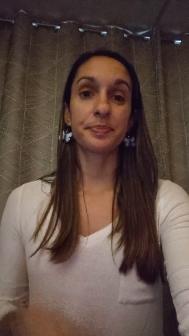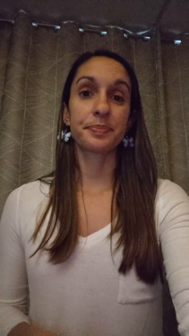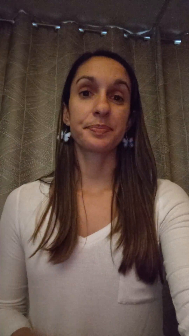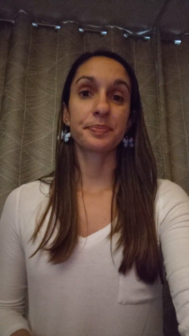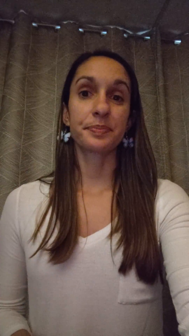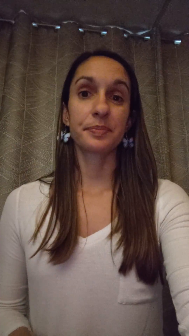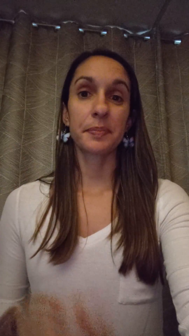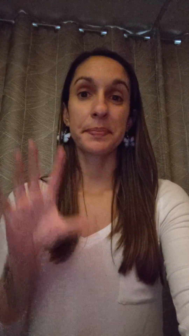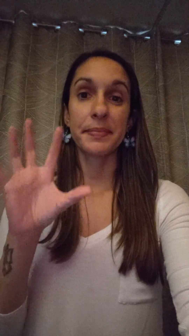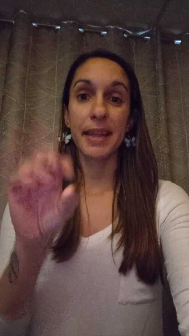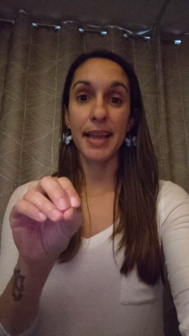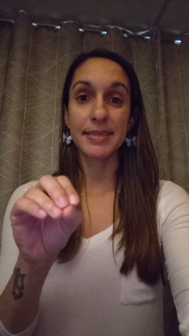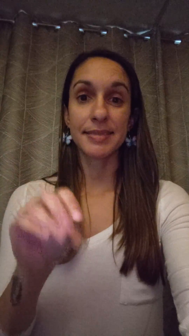bite